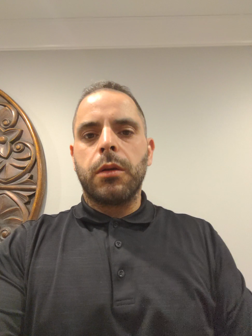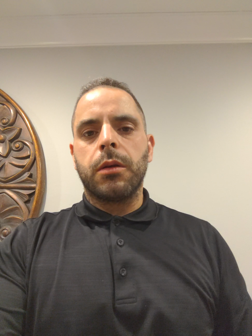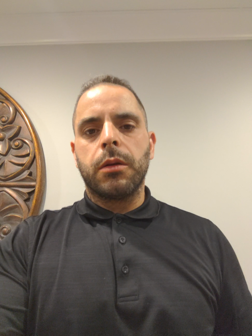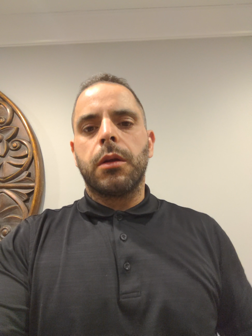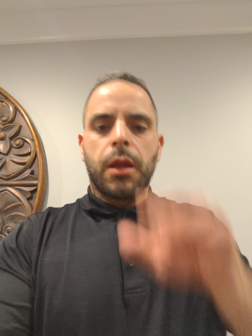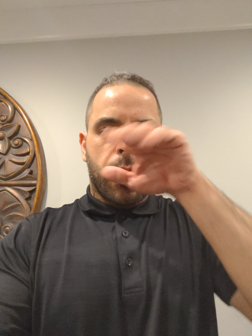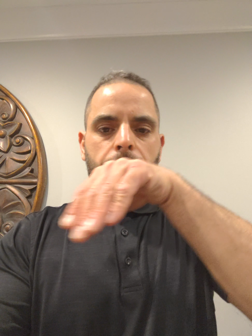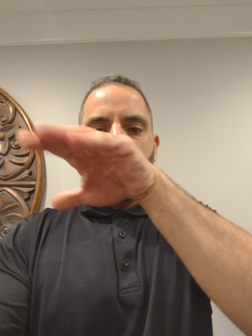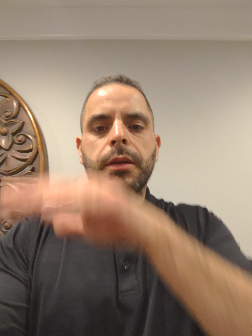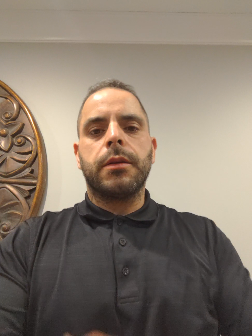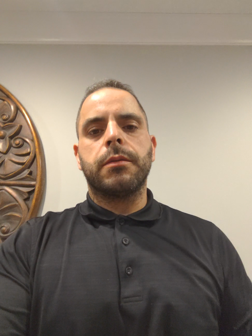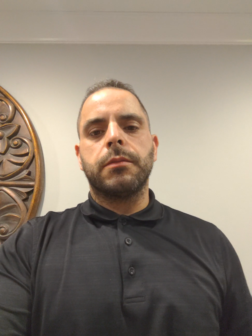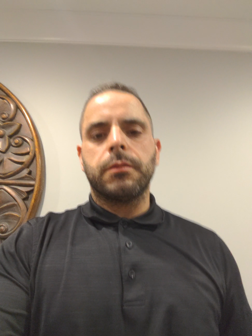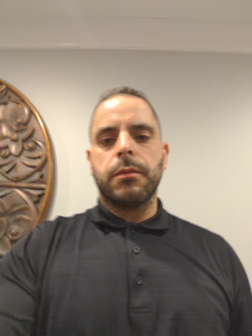elephant